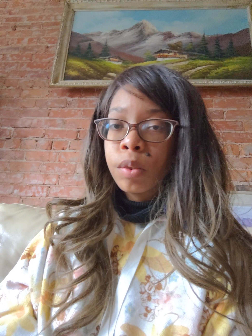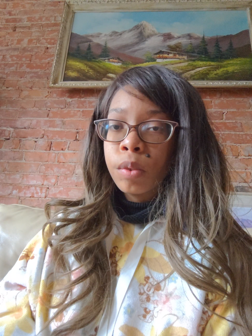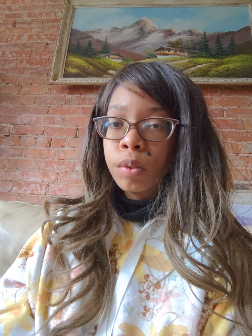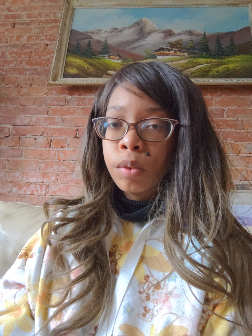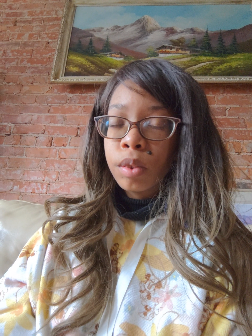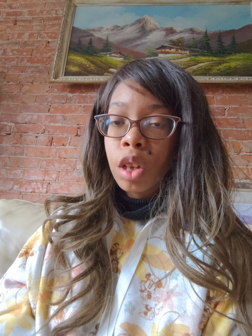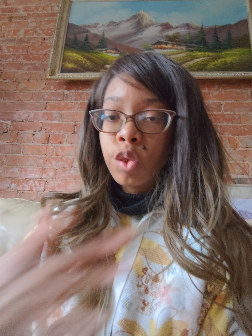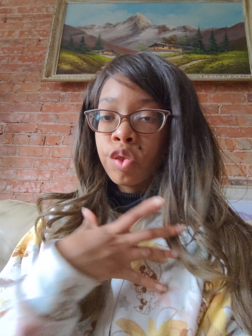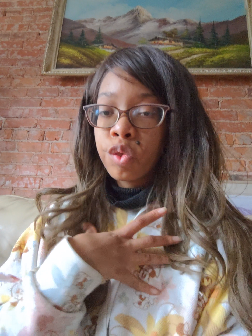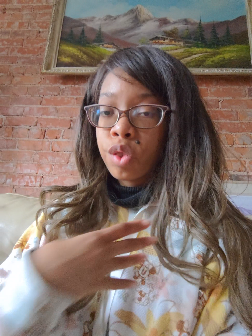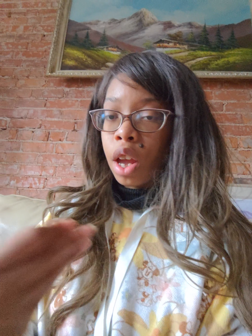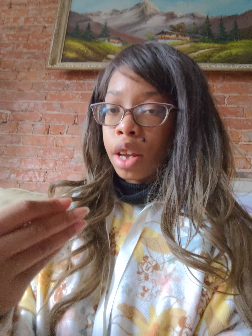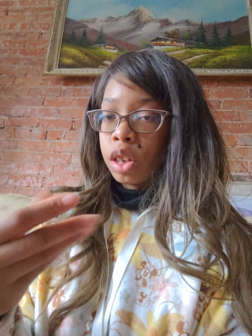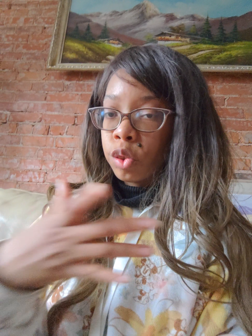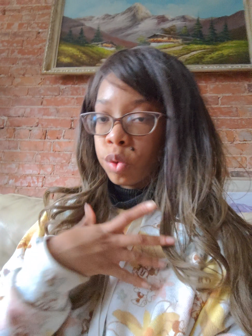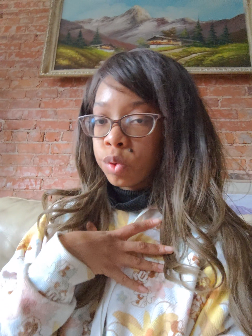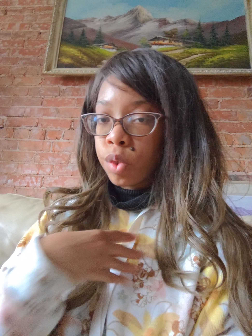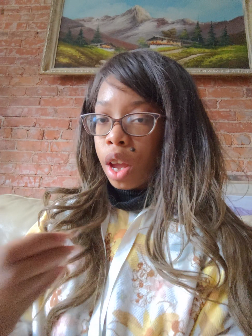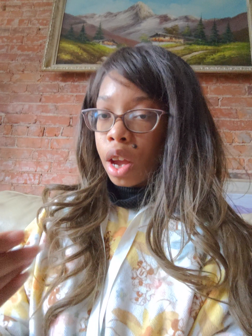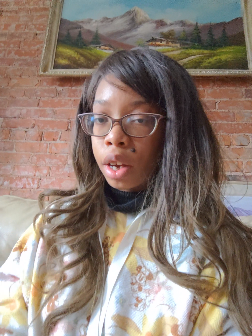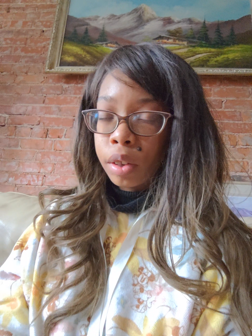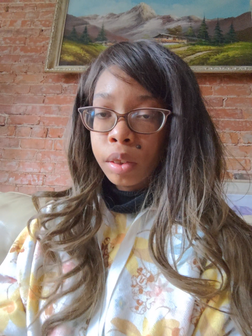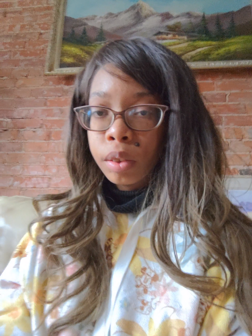white